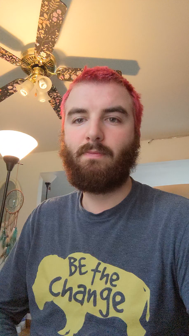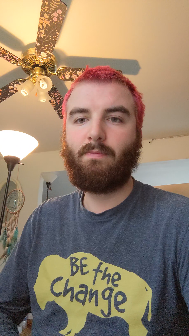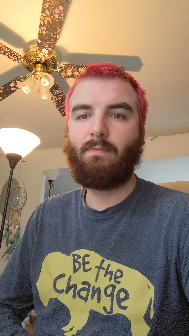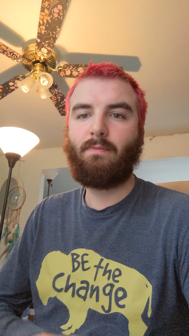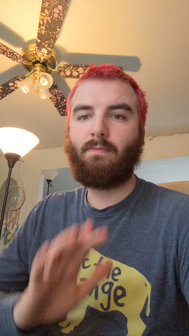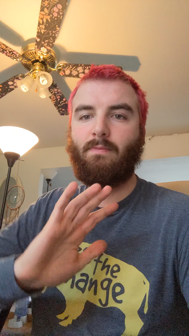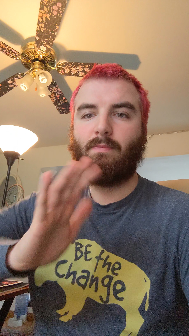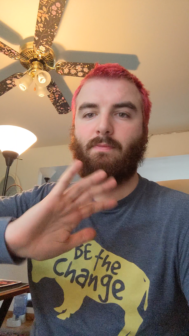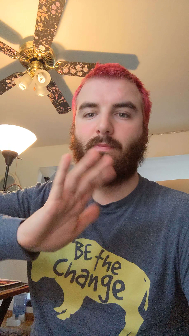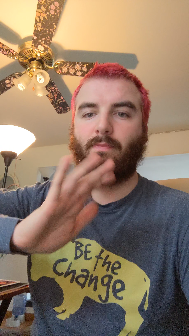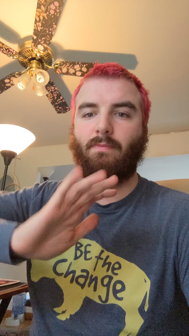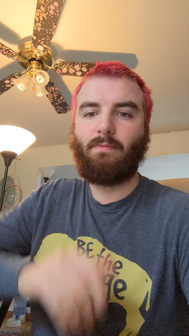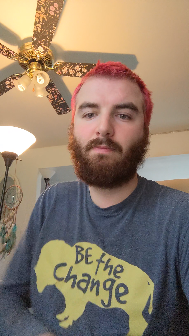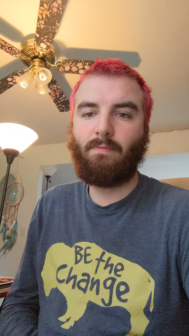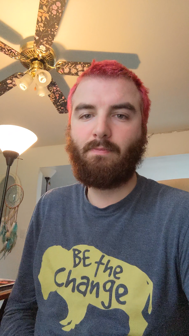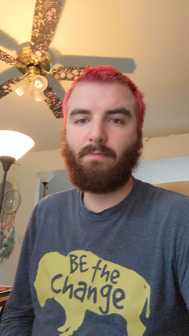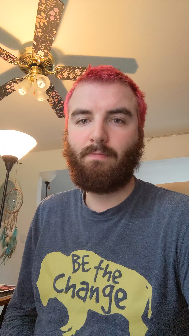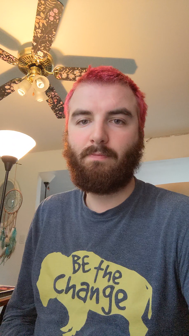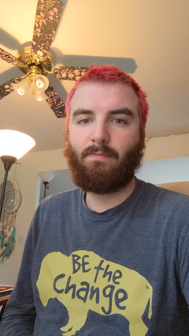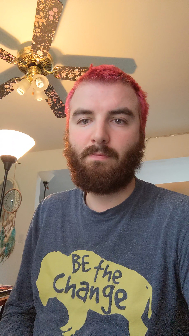cheese